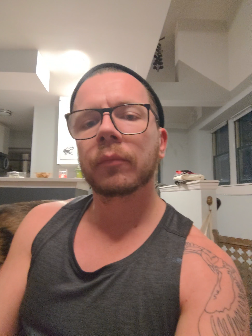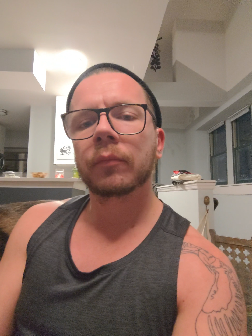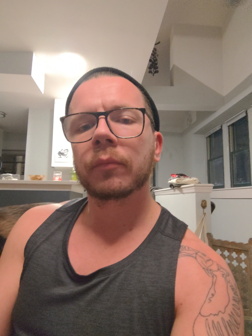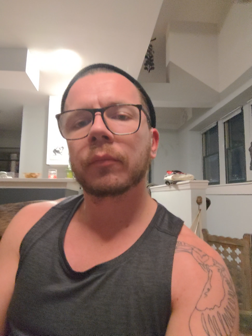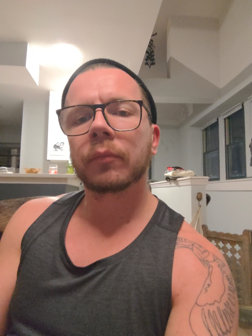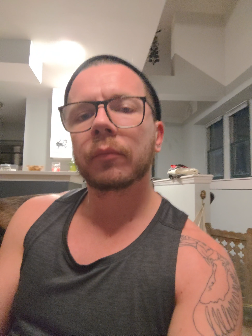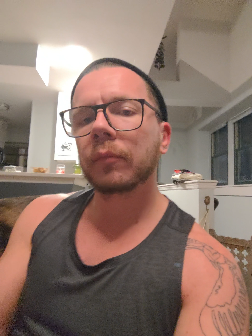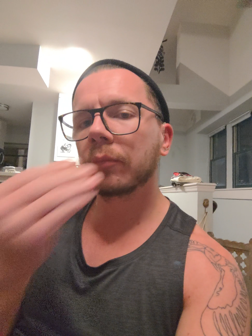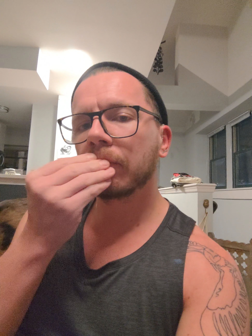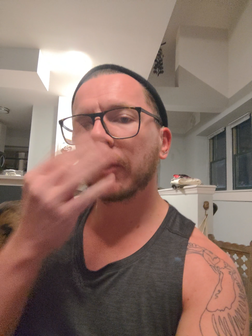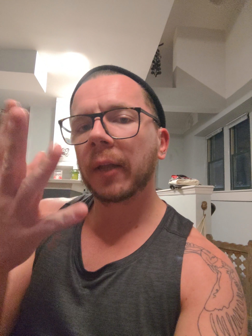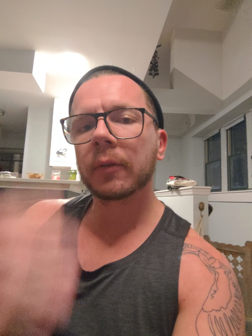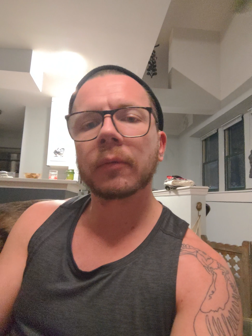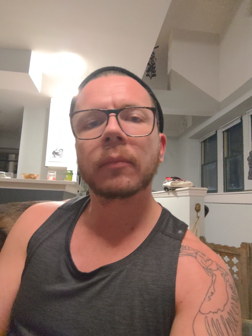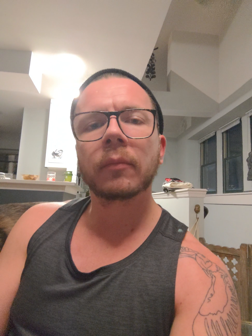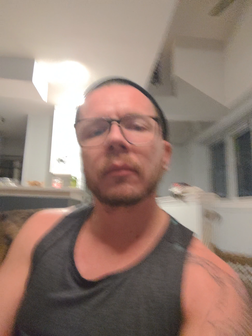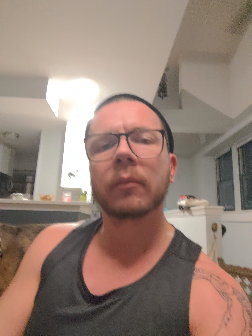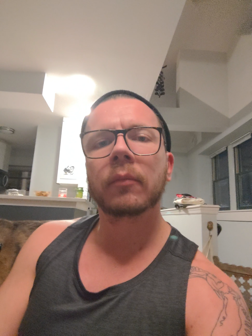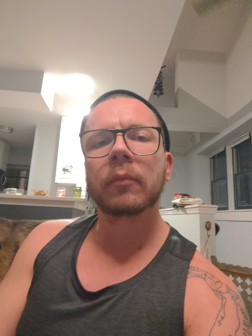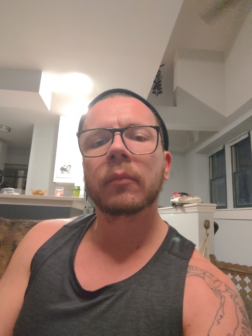kiss